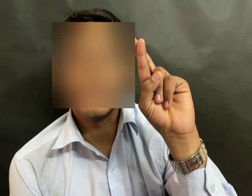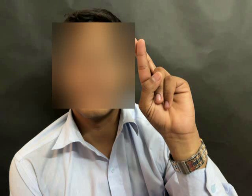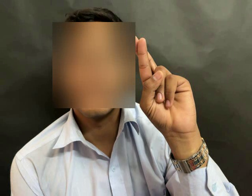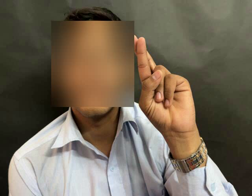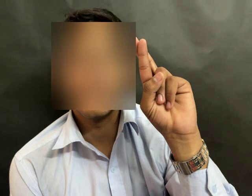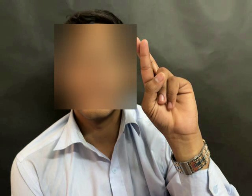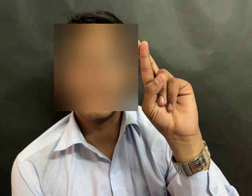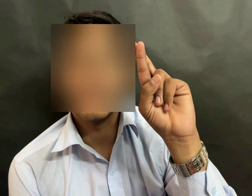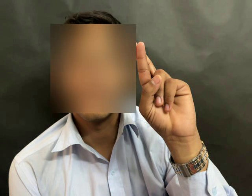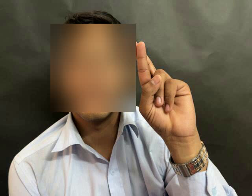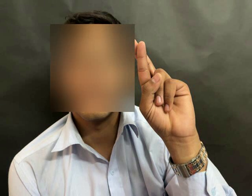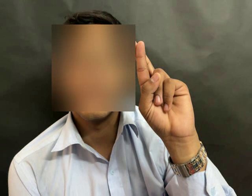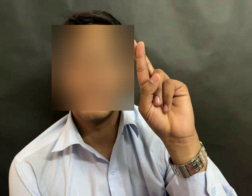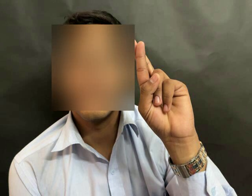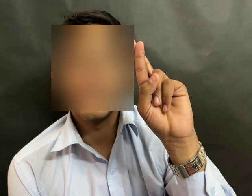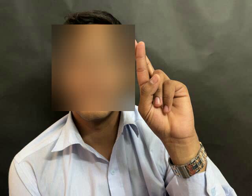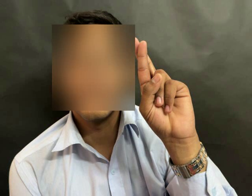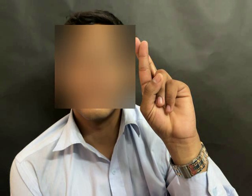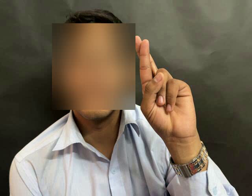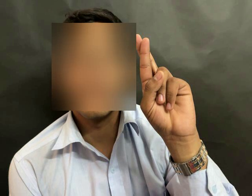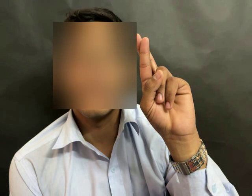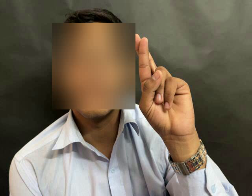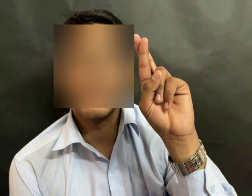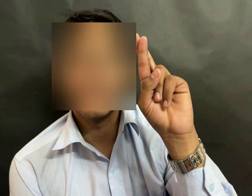R